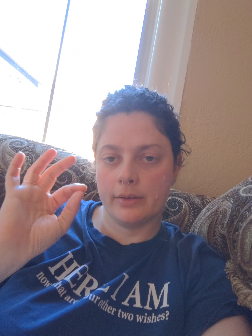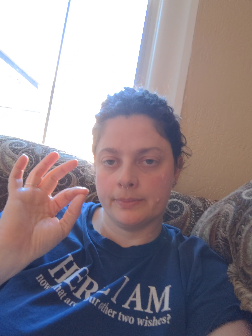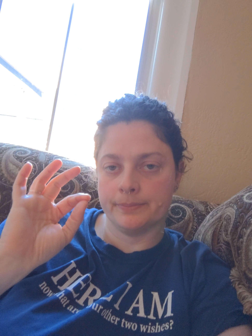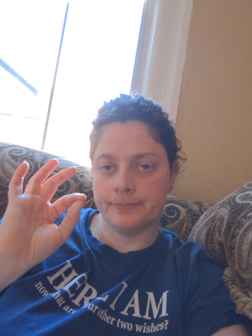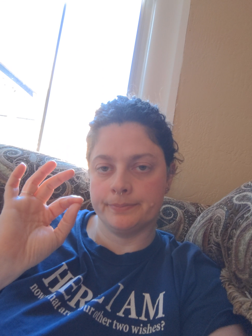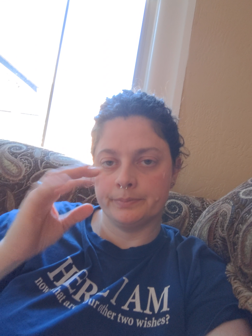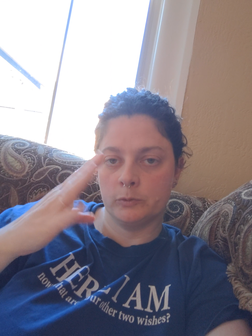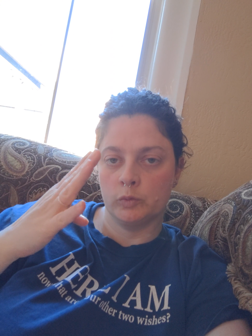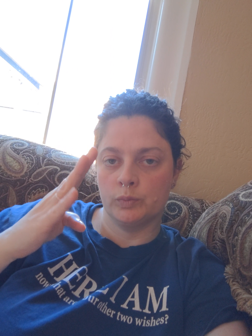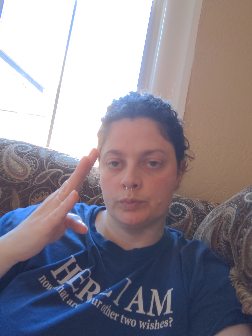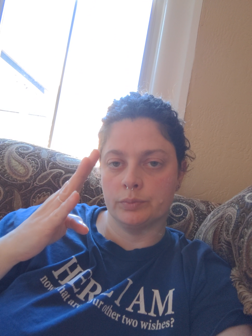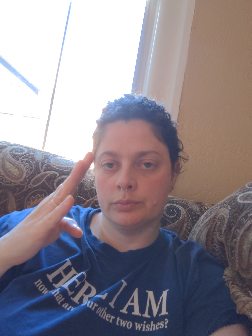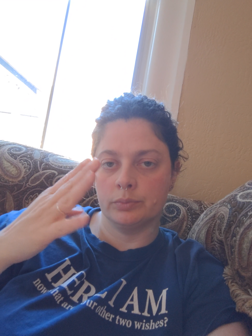blue